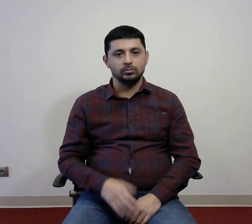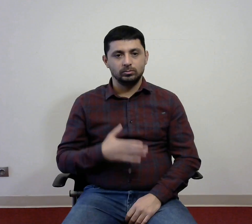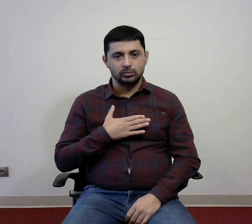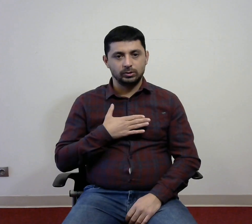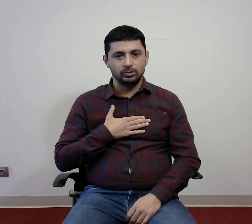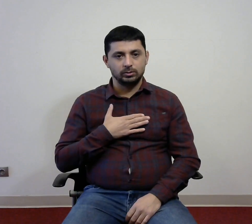mən